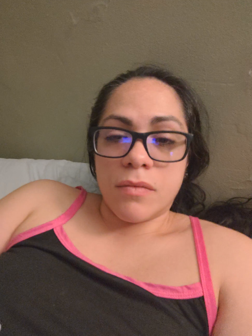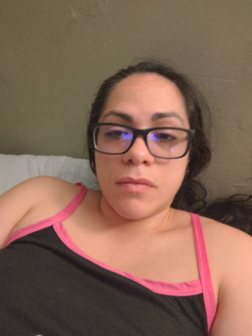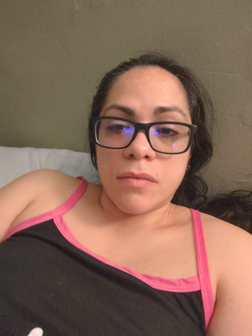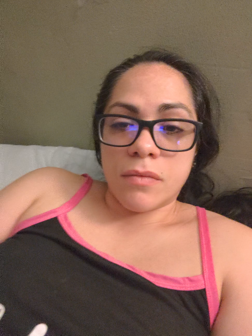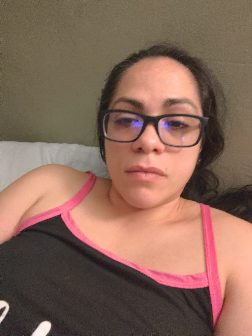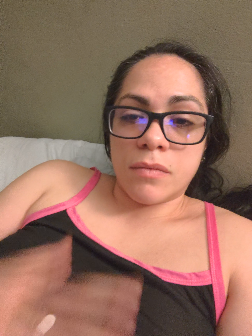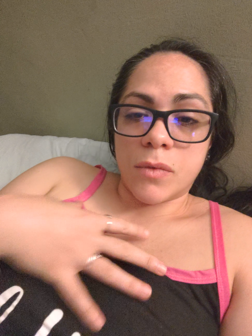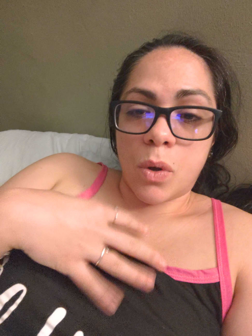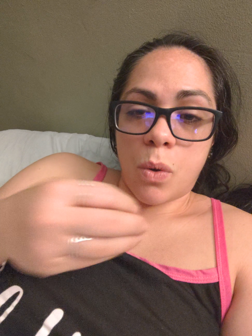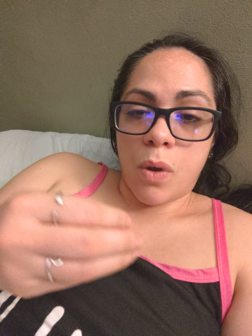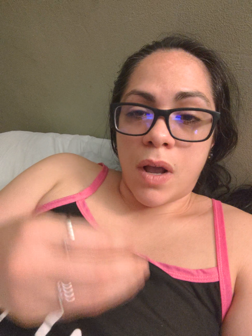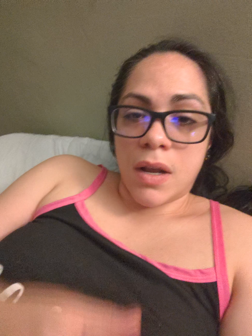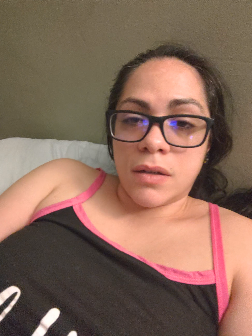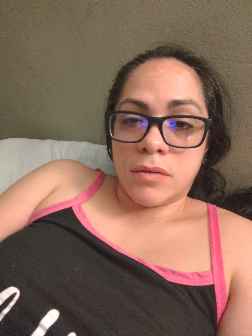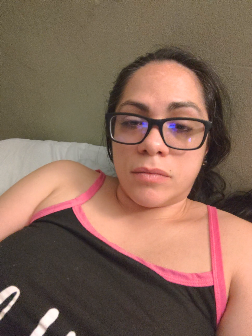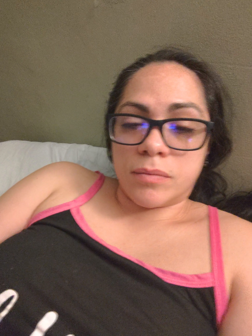white